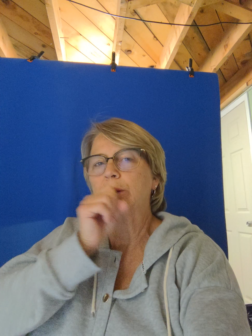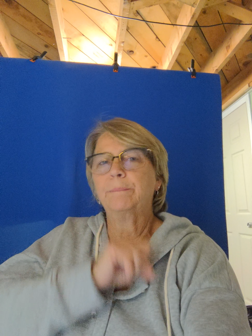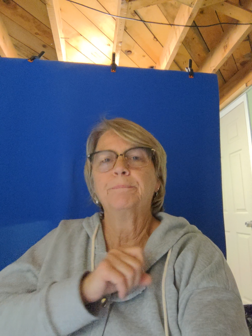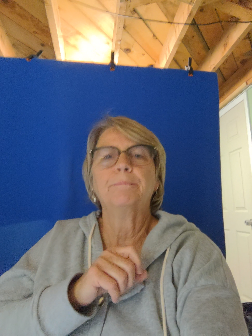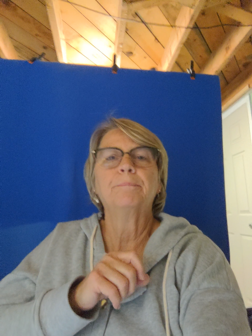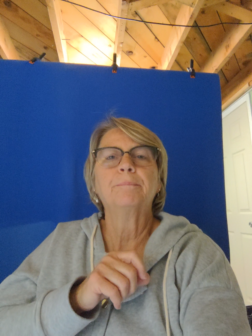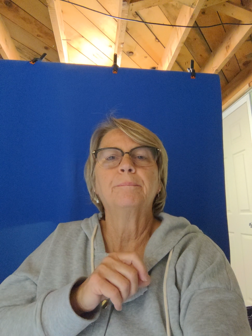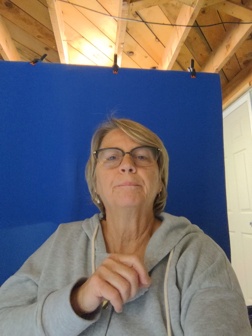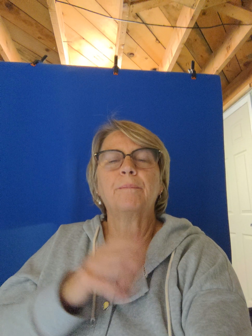ice cream